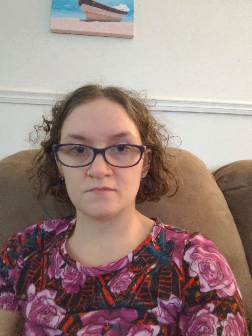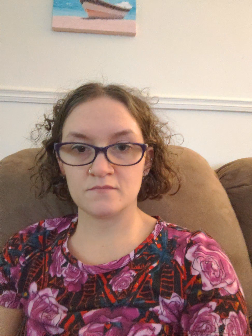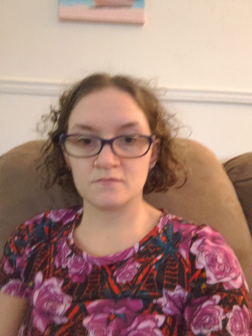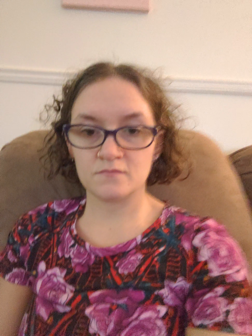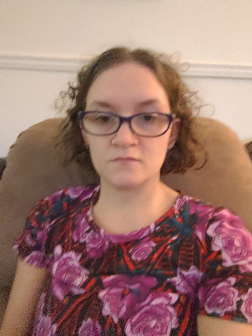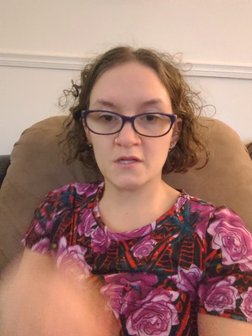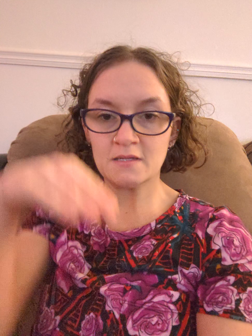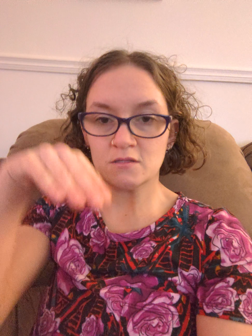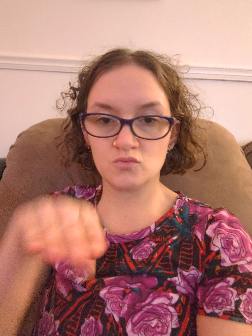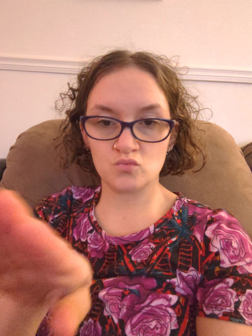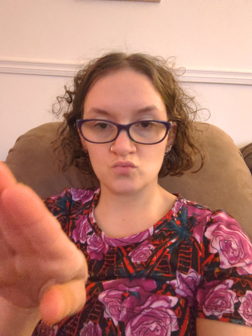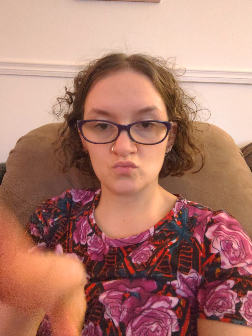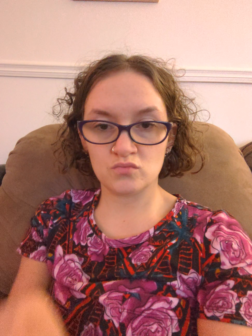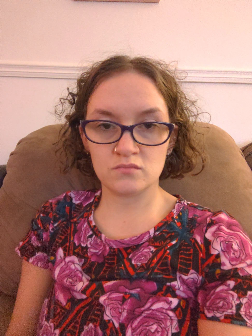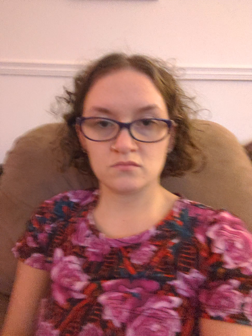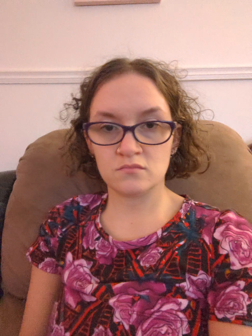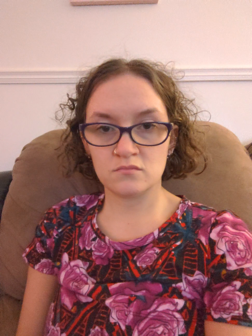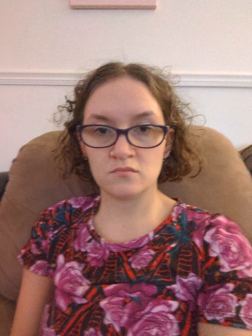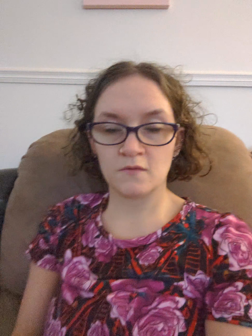into